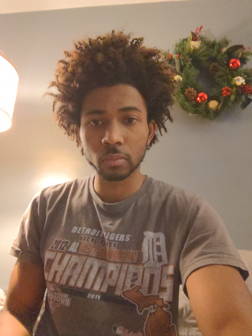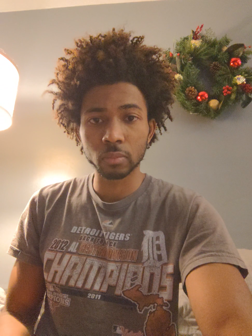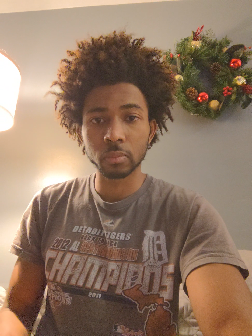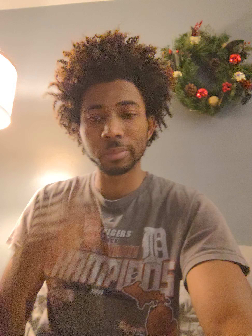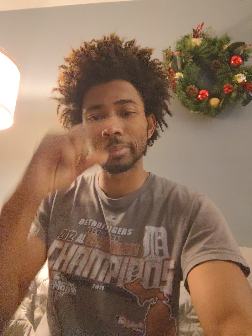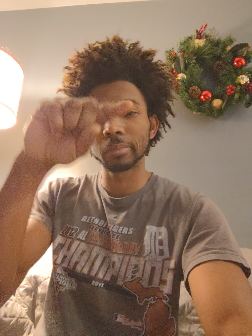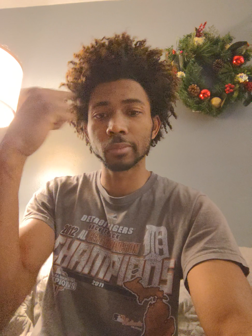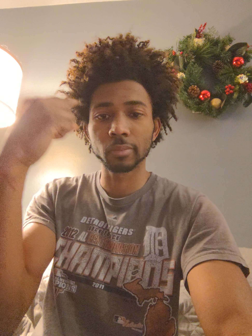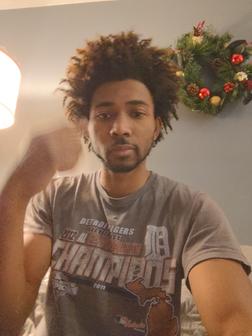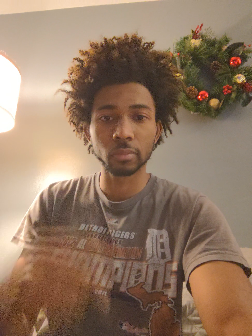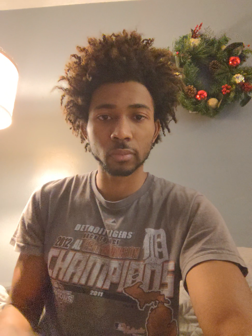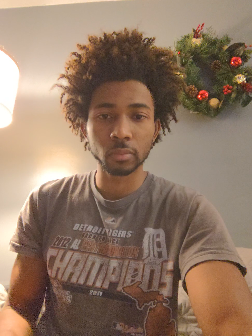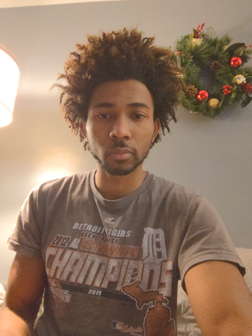black